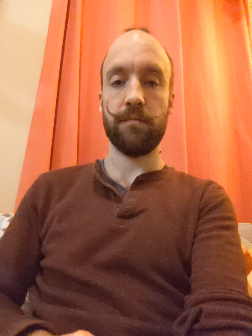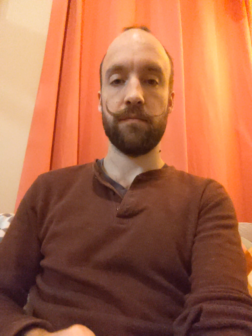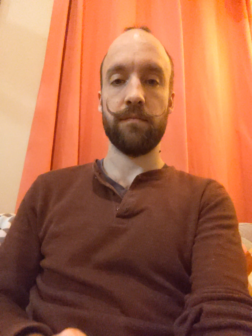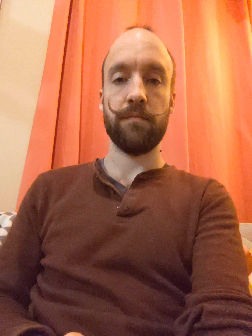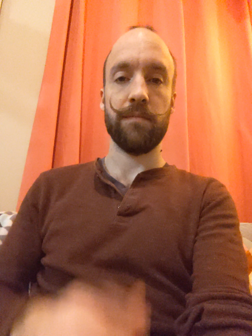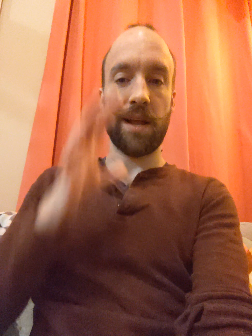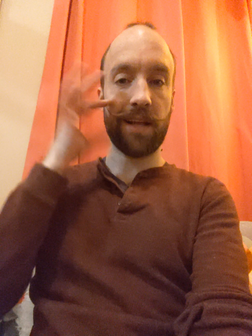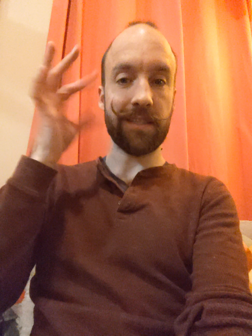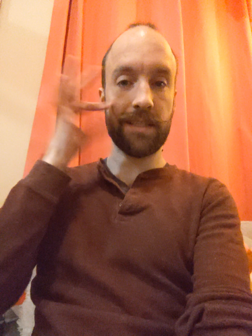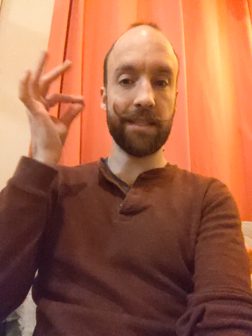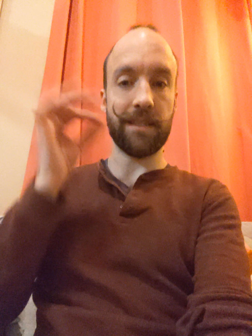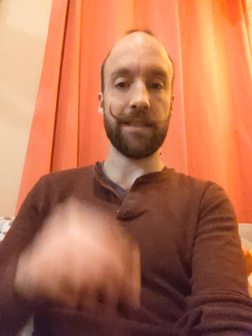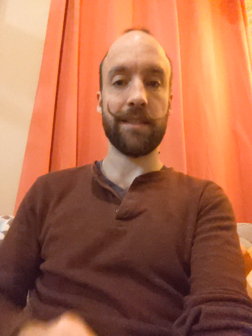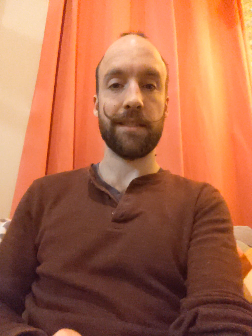cat